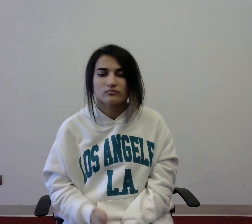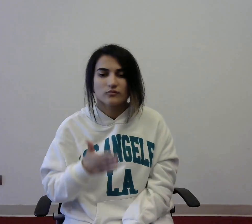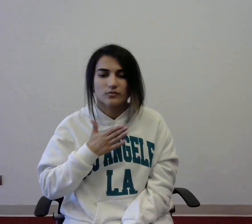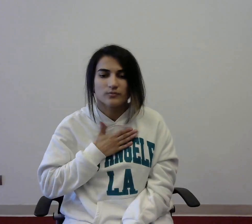mən